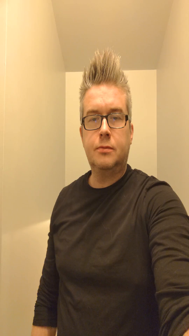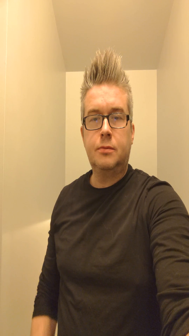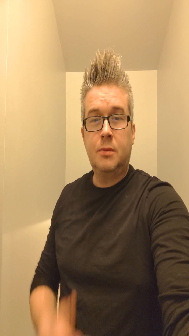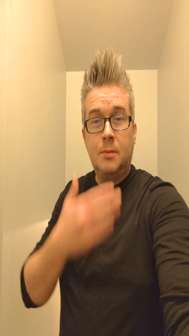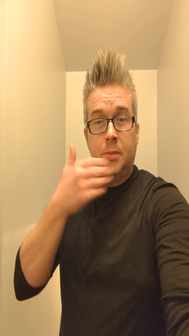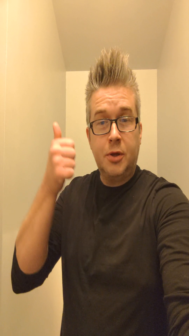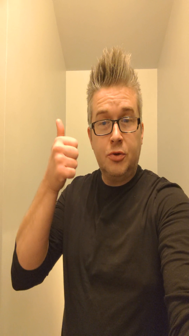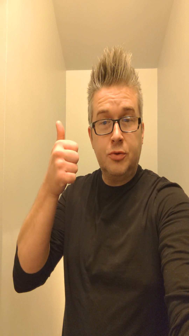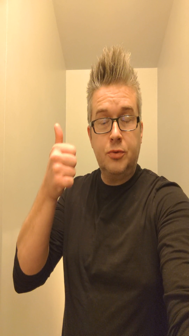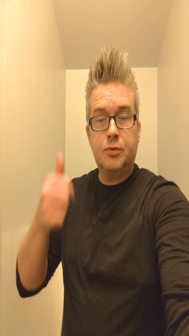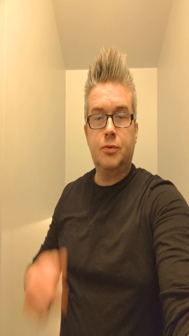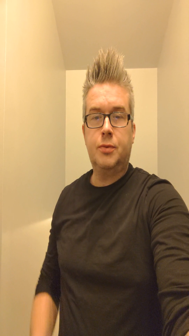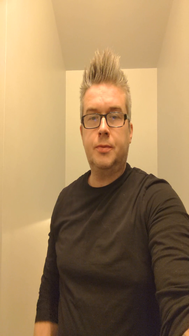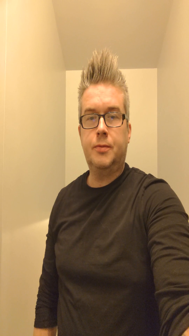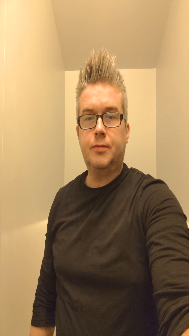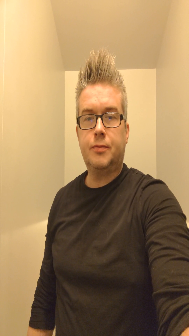better